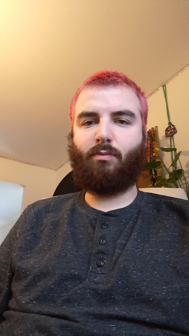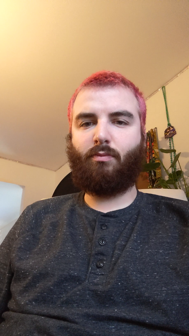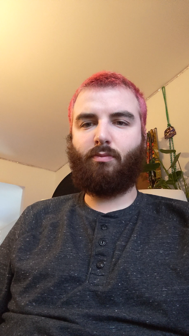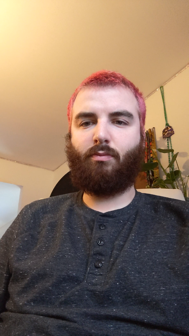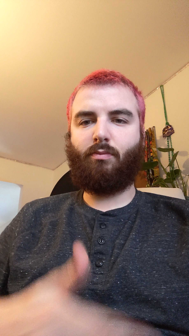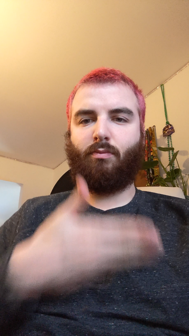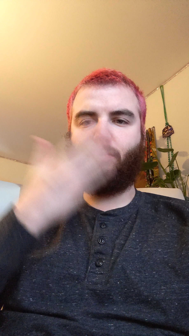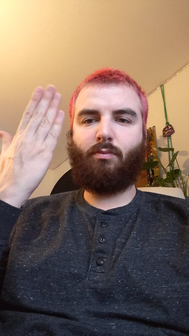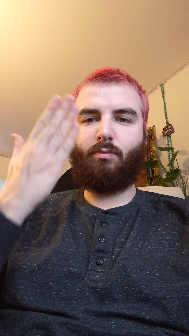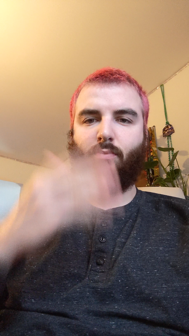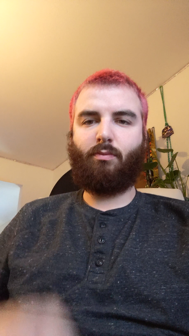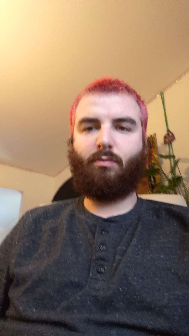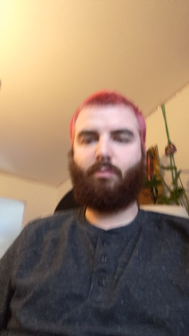all gone